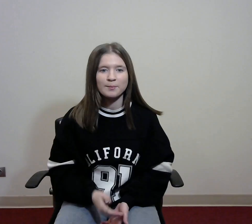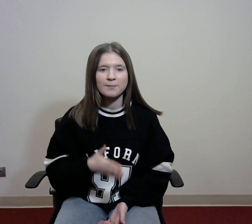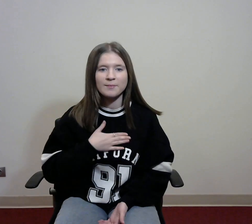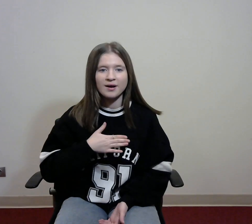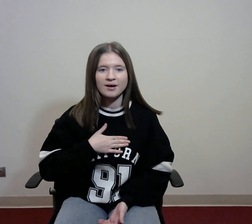mənim